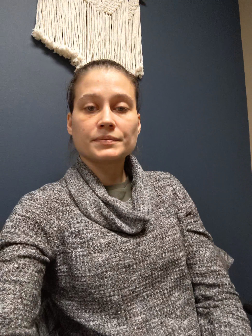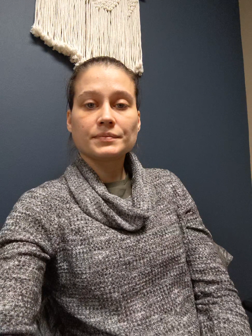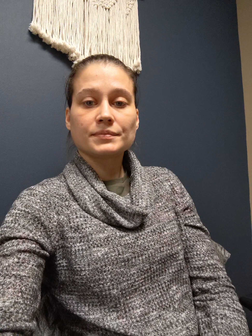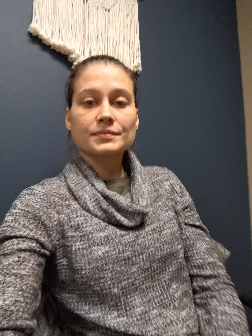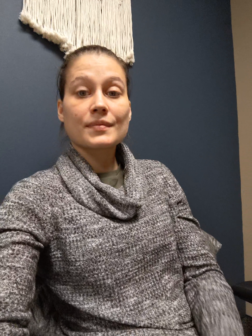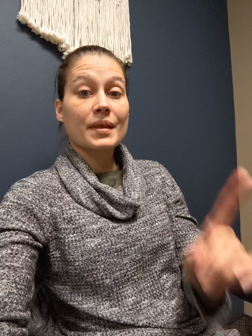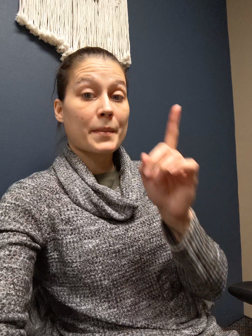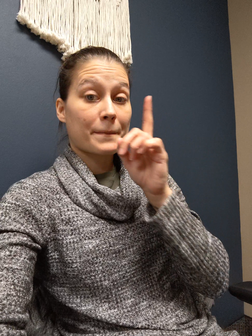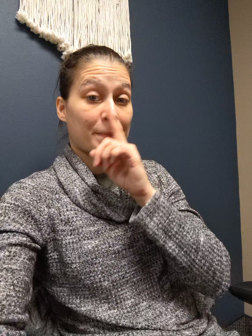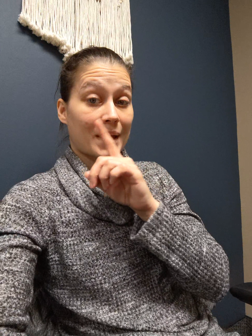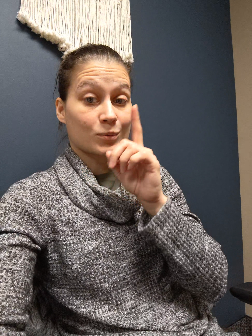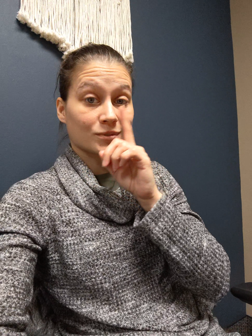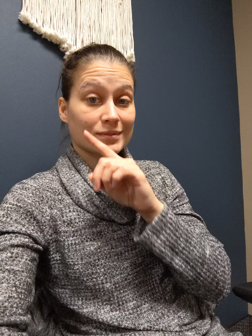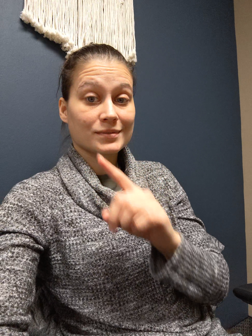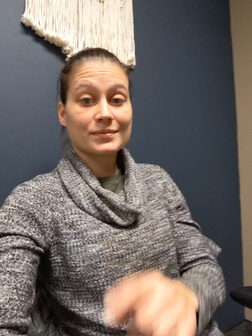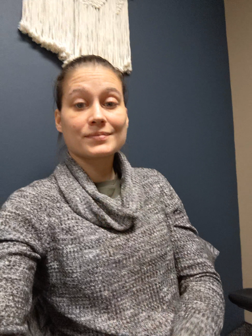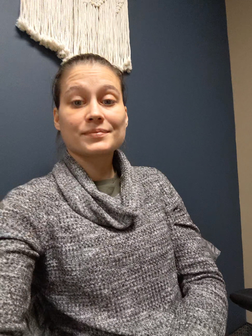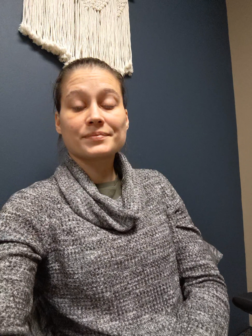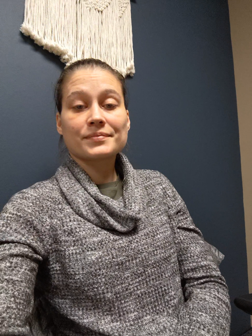mouse